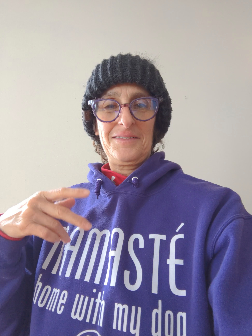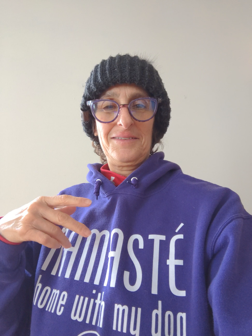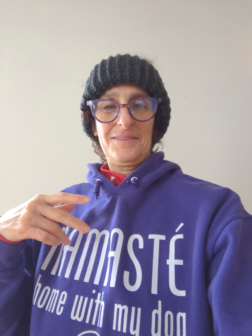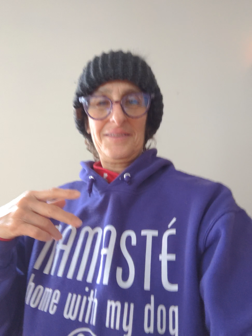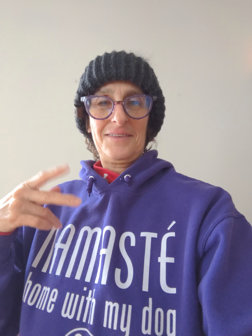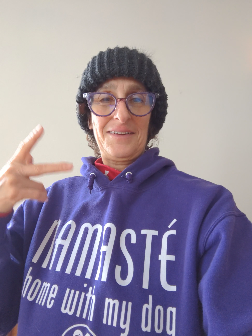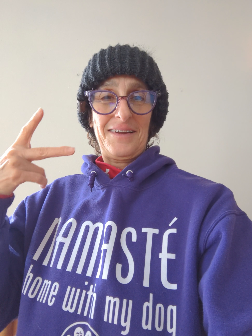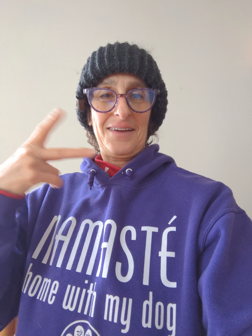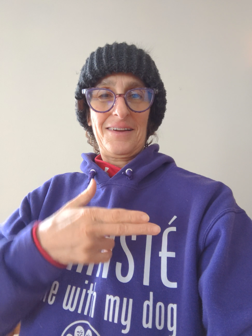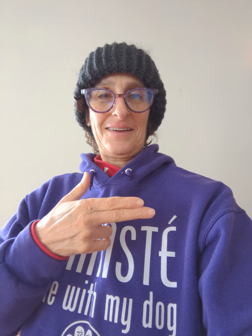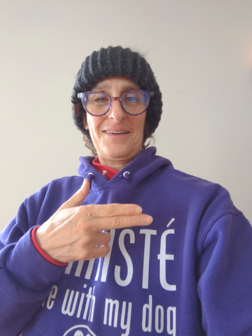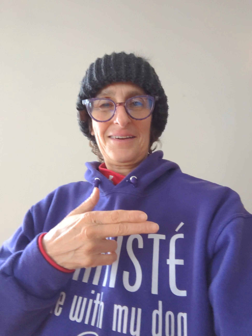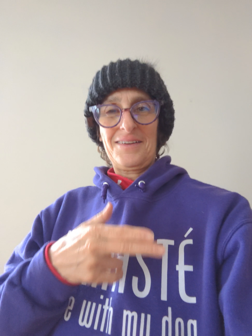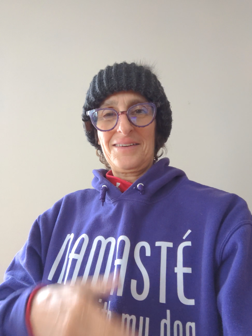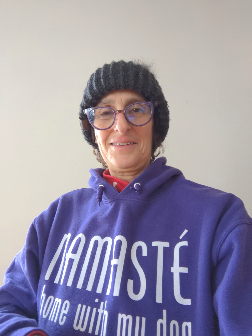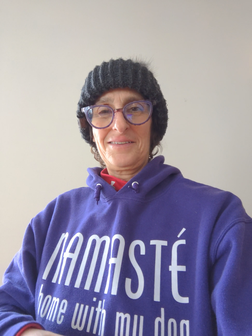cut